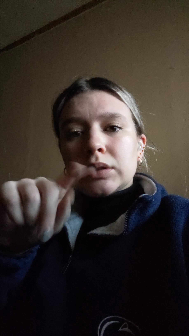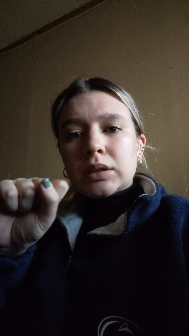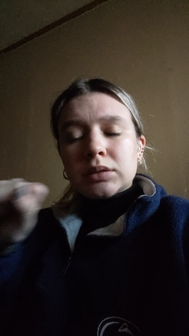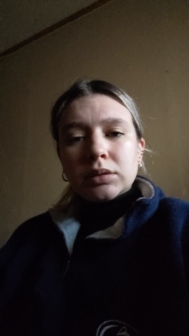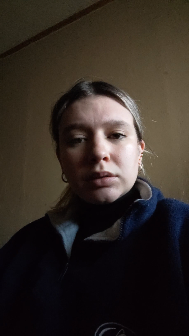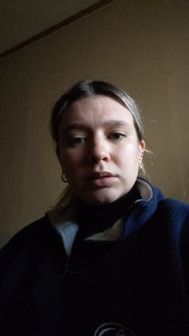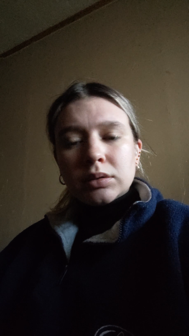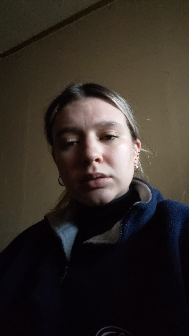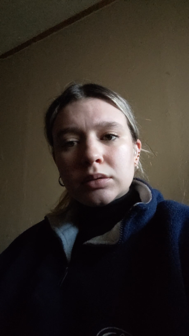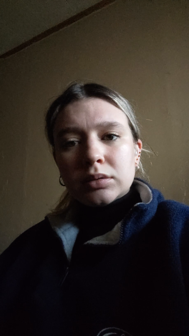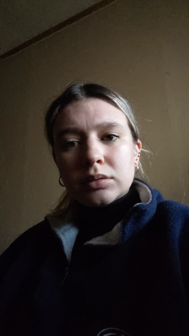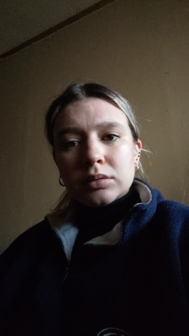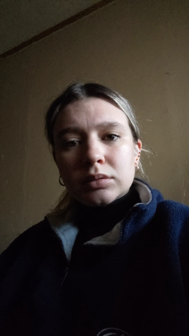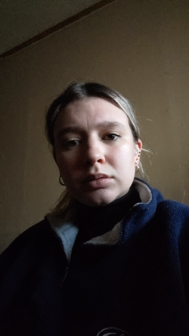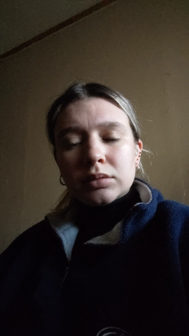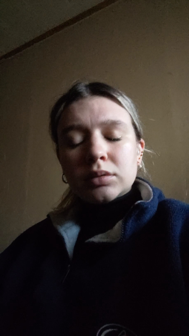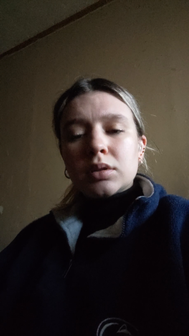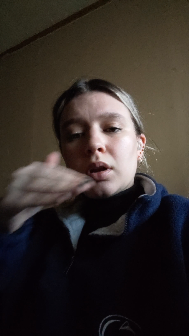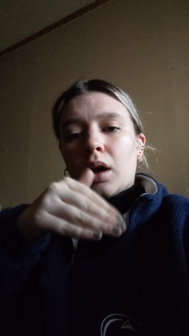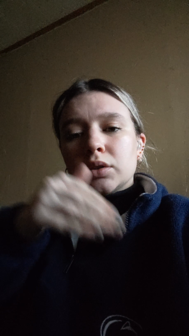doctor